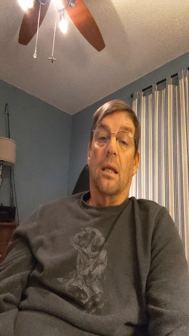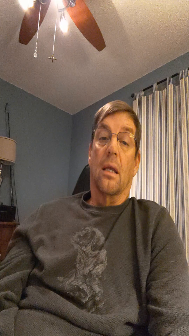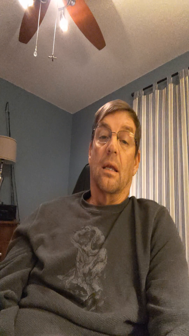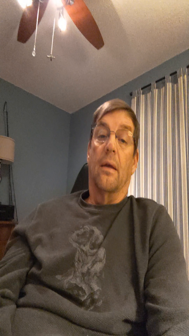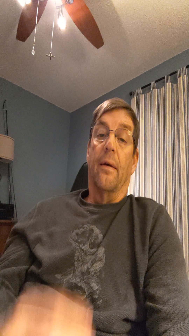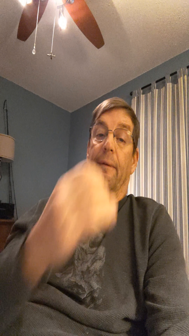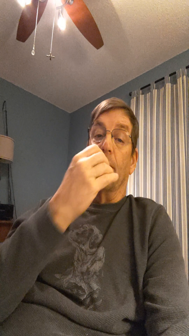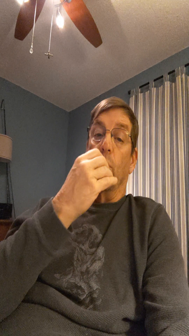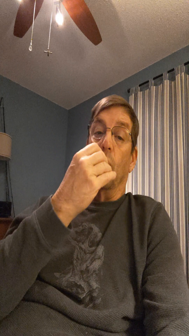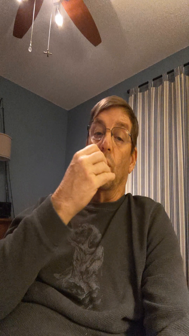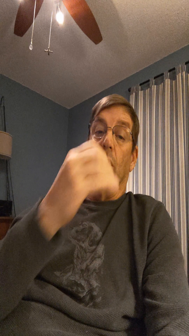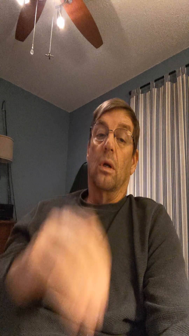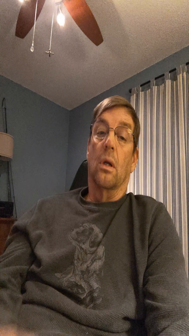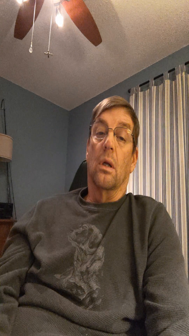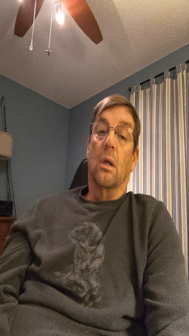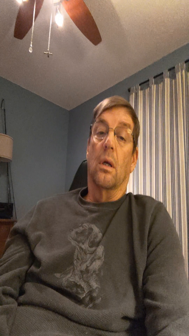food